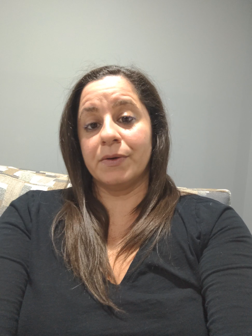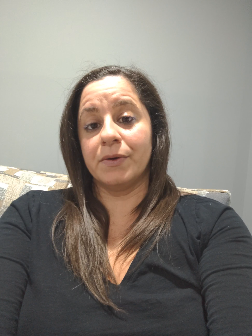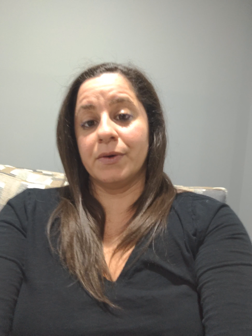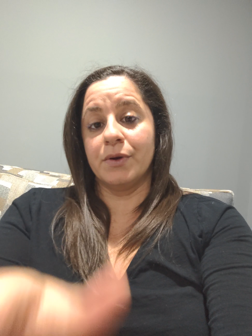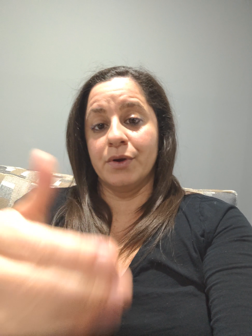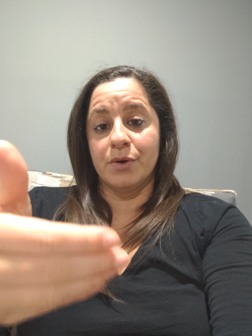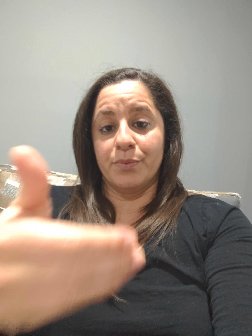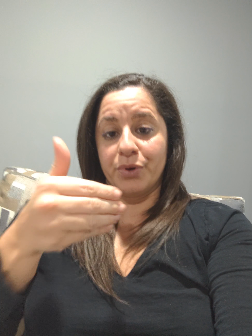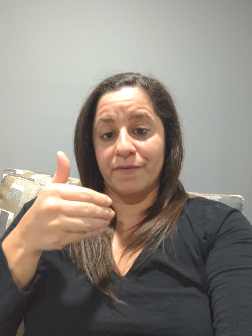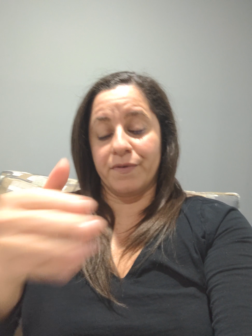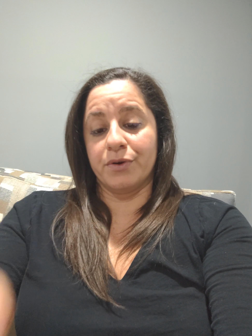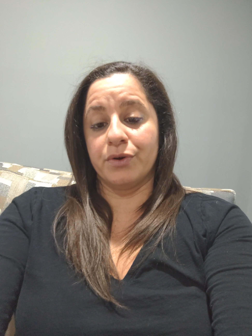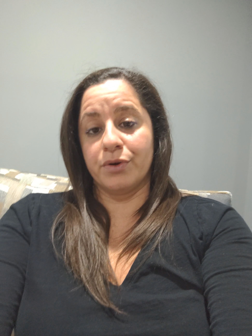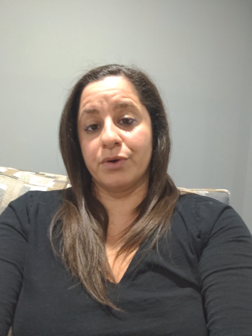before